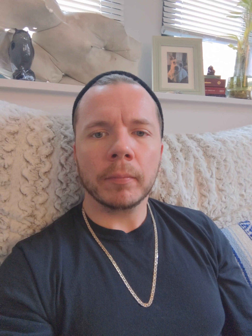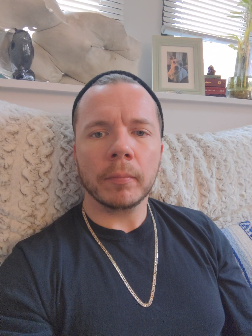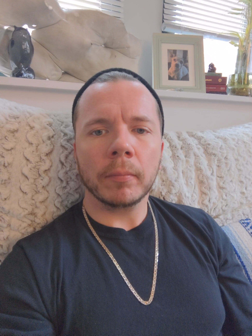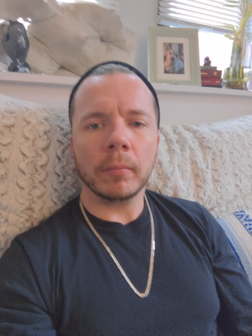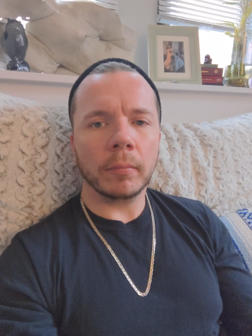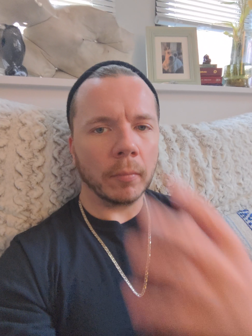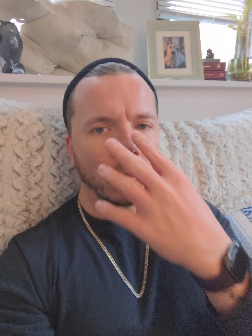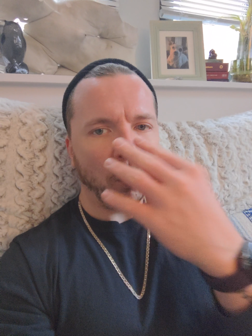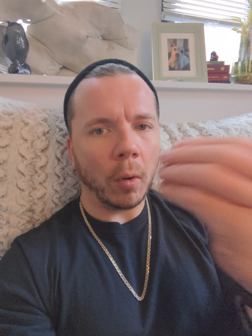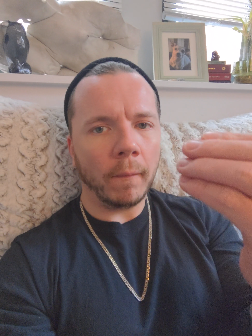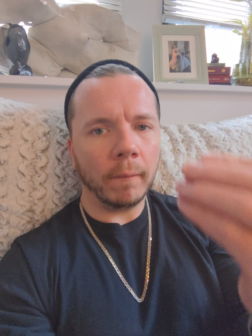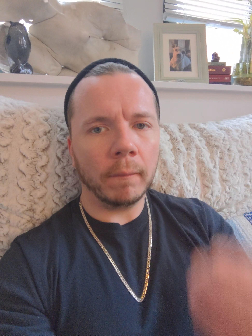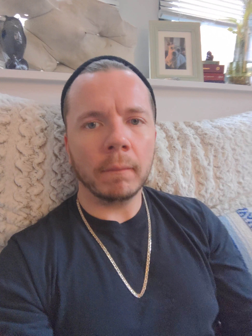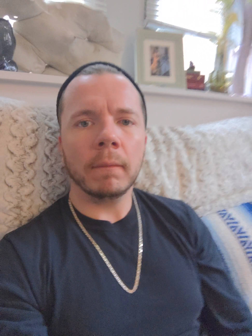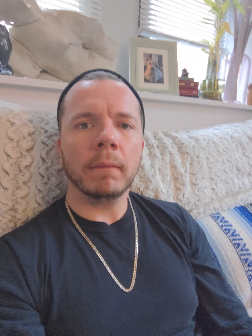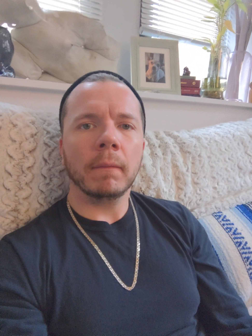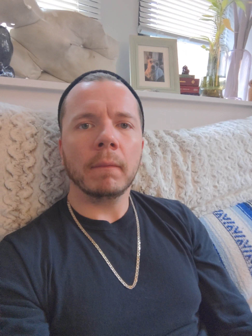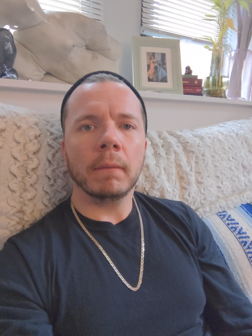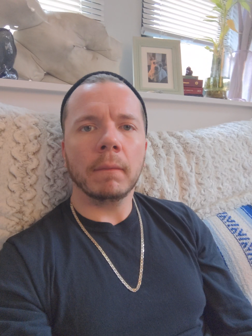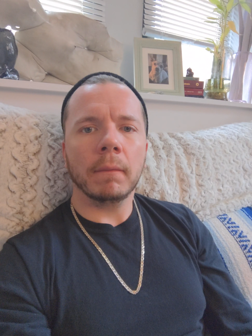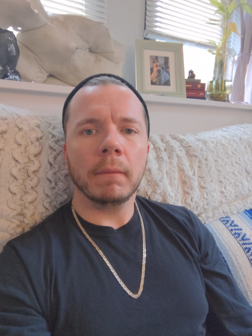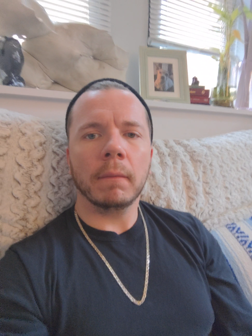wolf